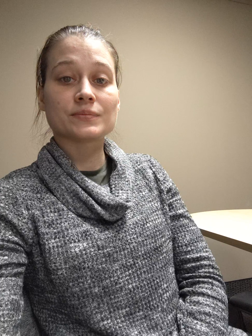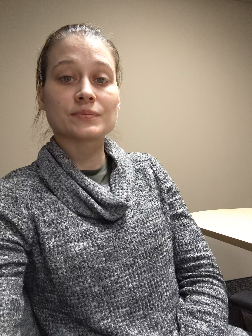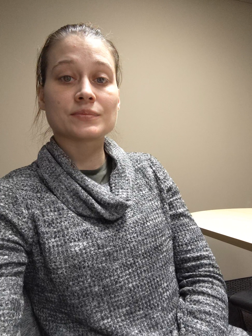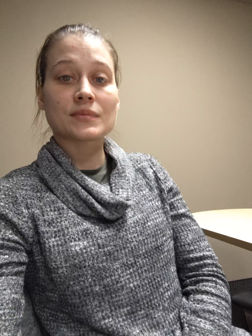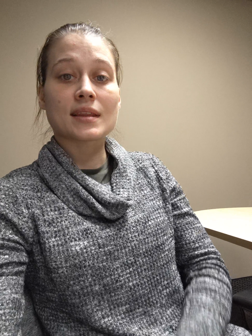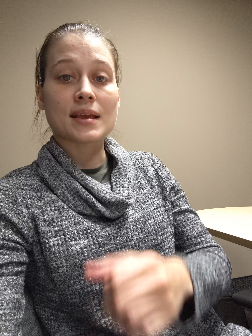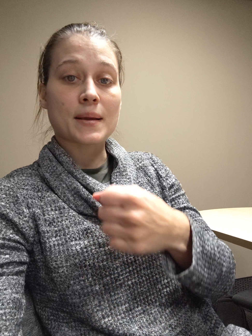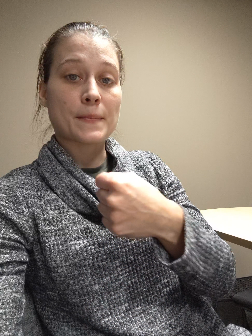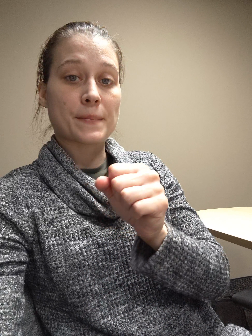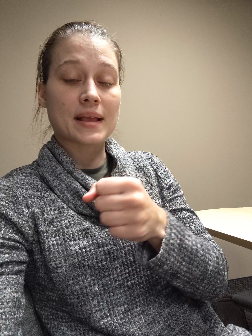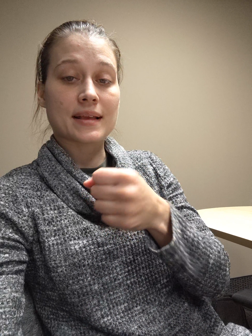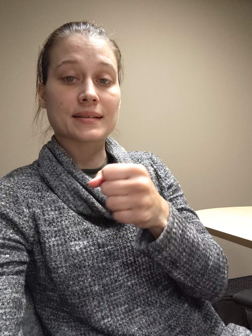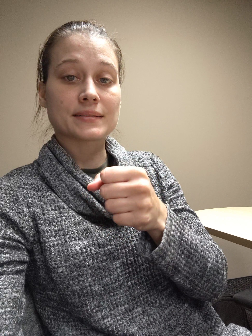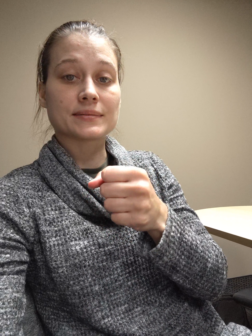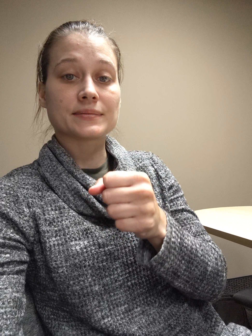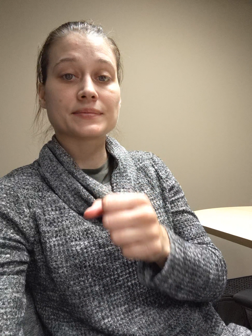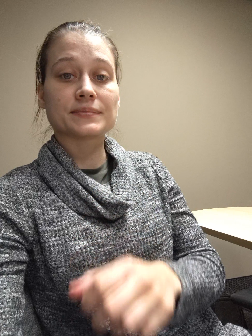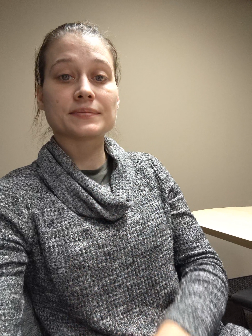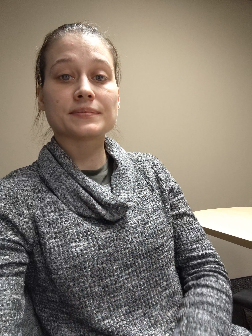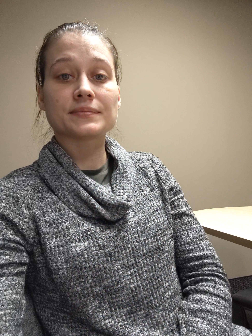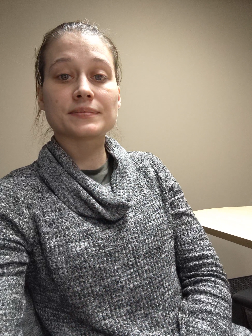make